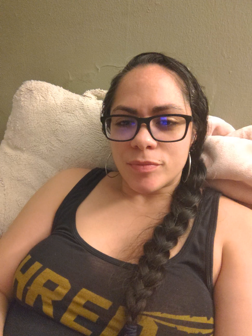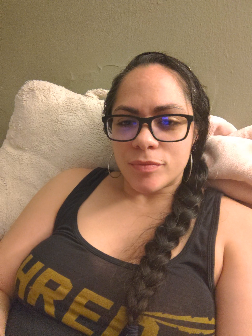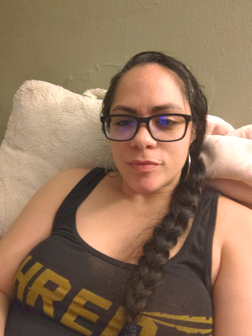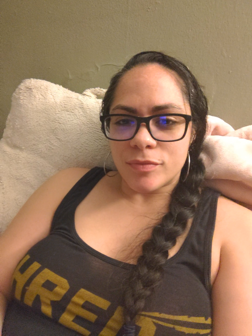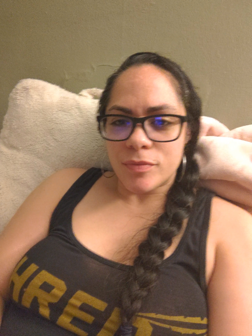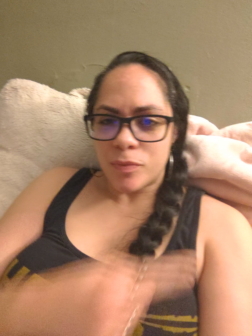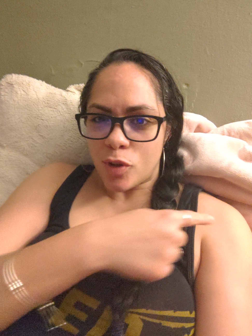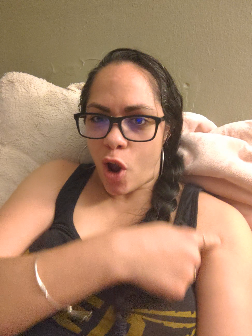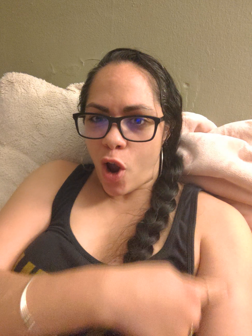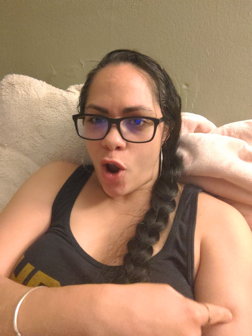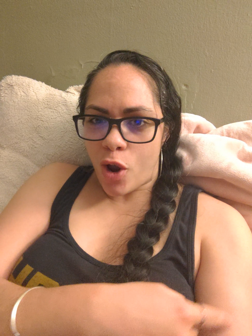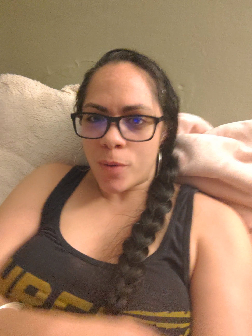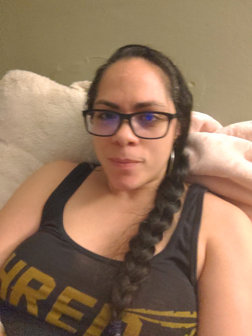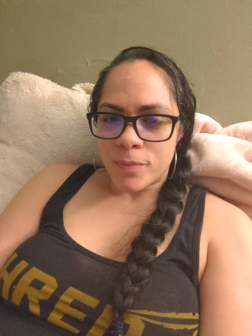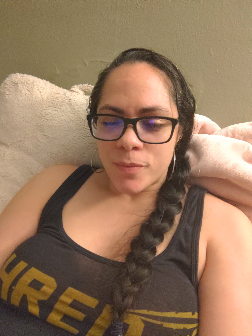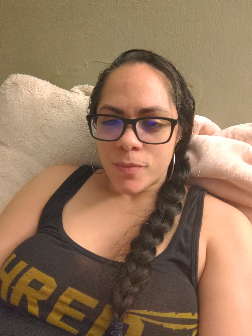arm